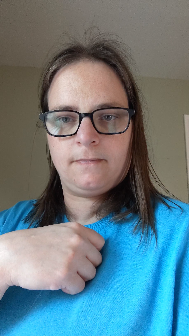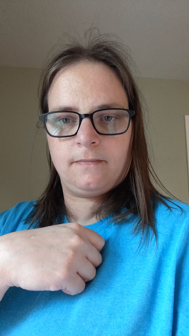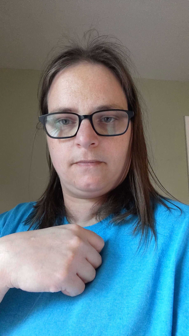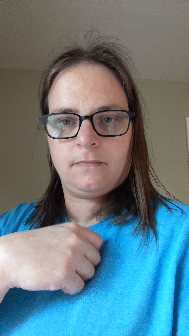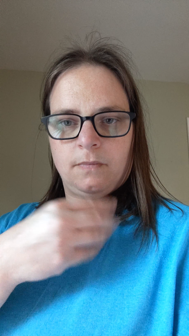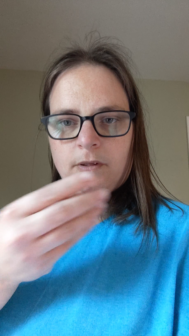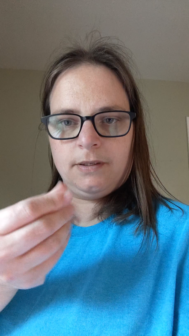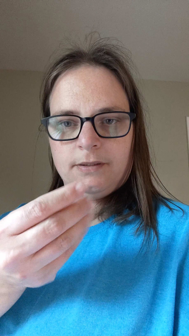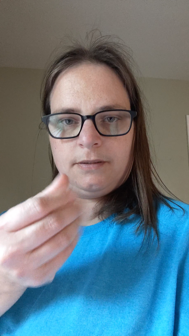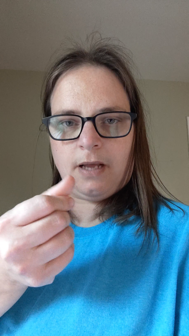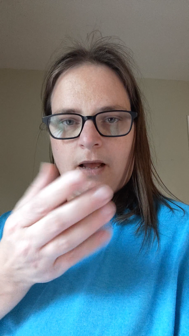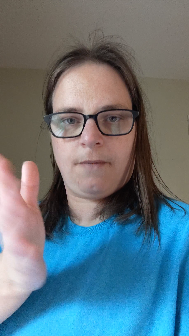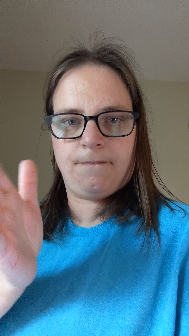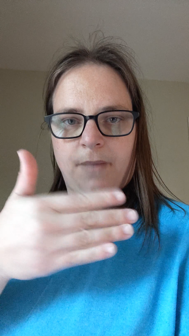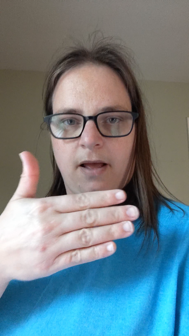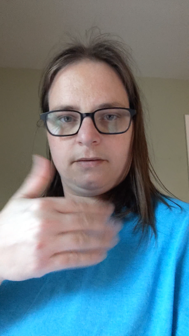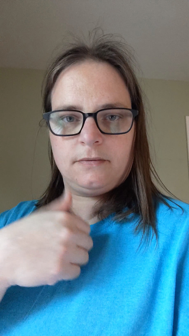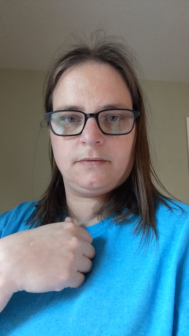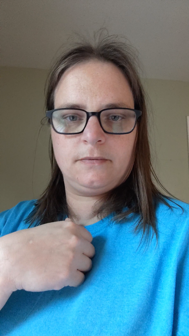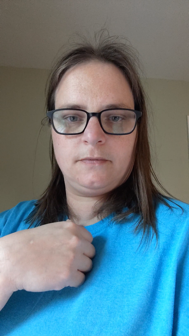sandbox